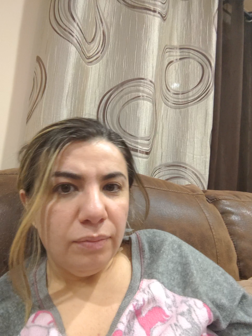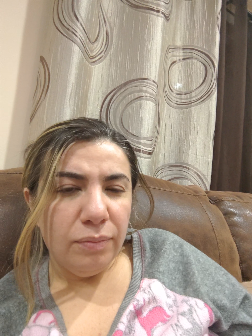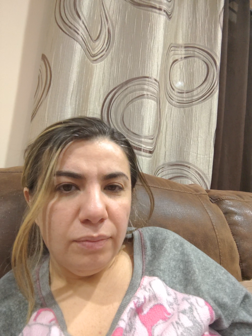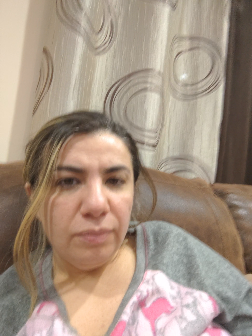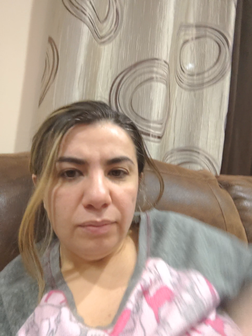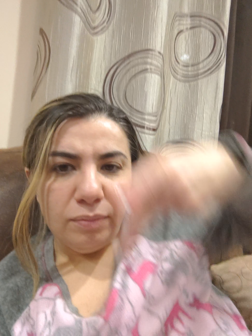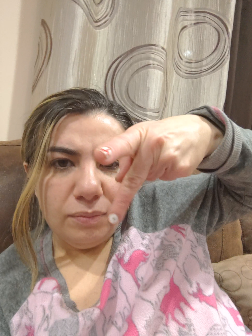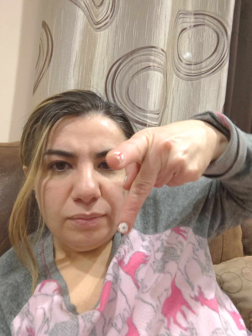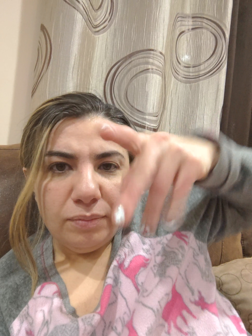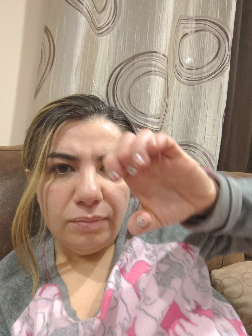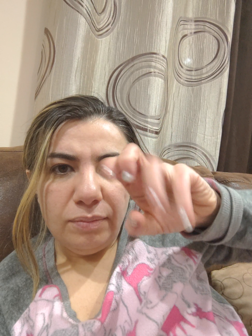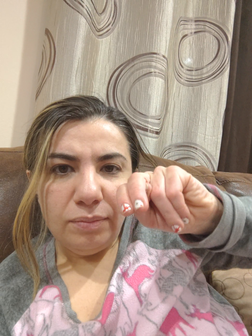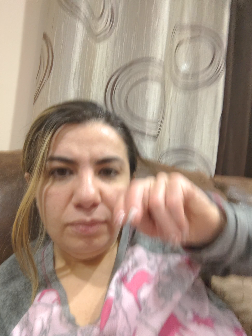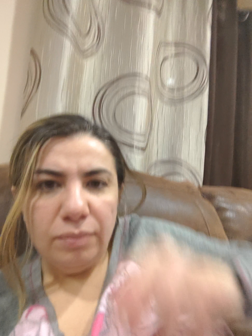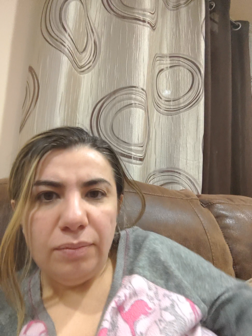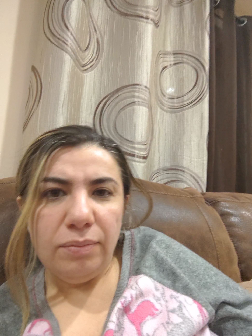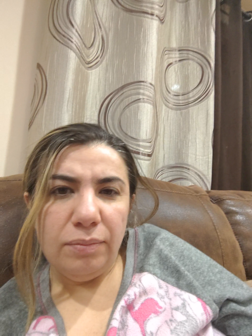pen